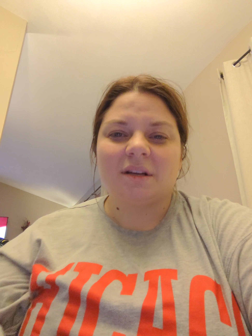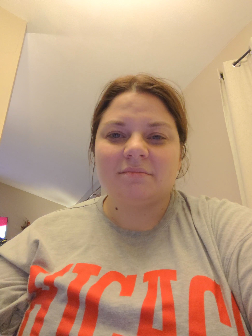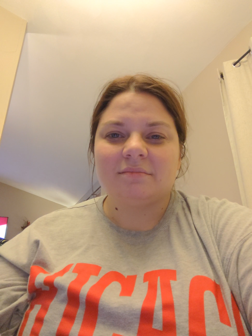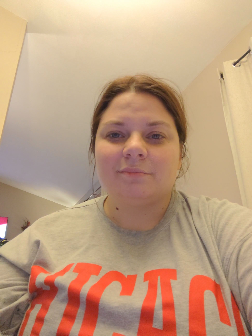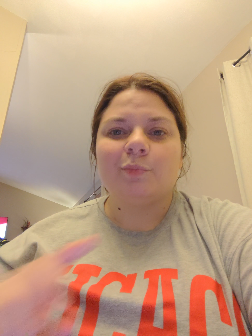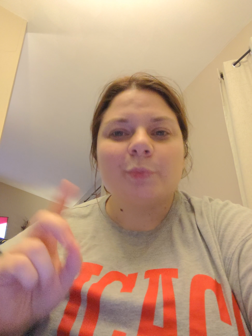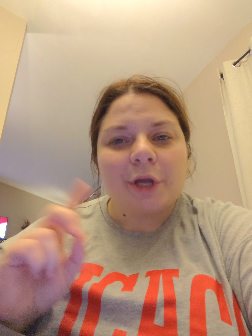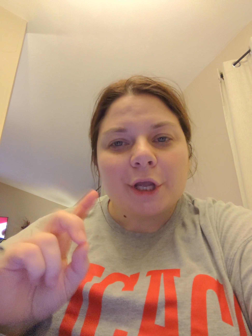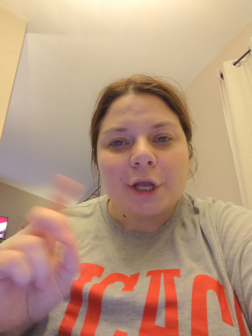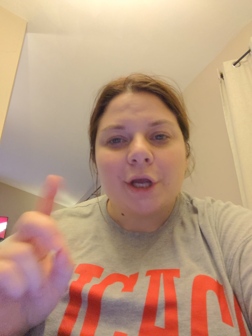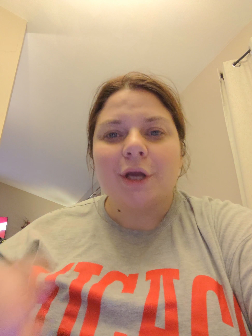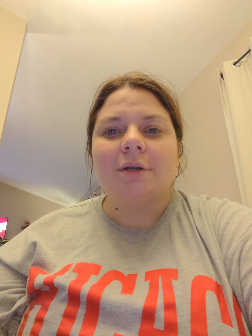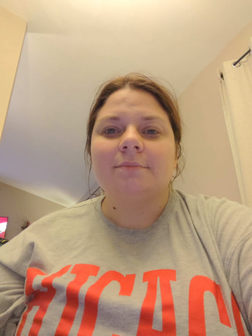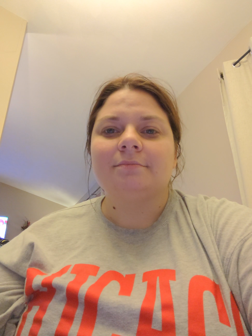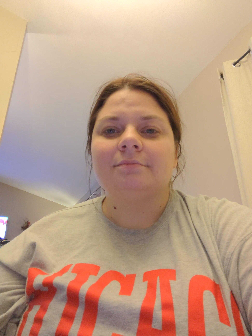where